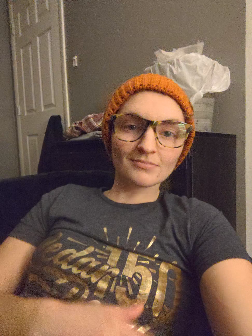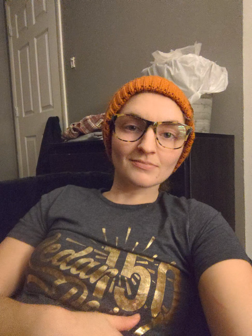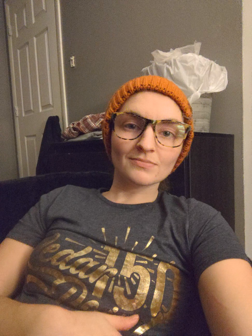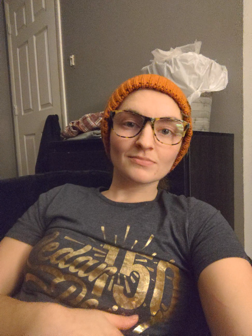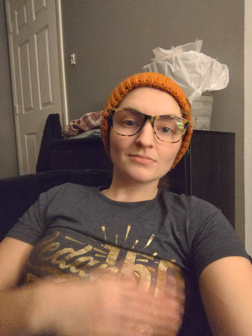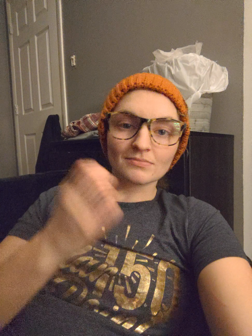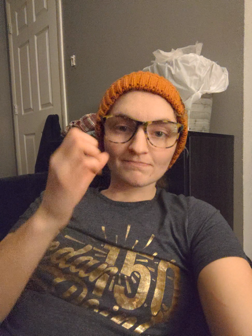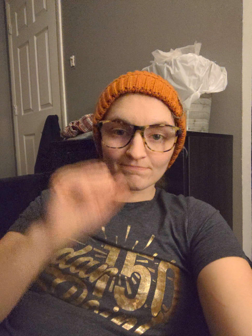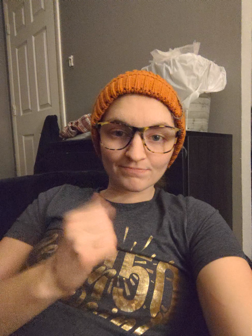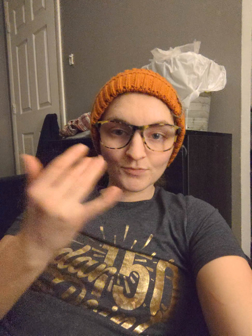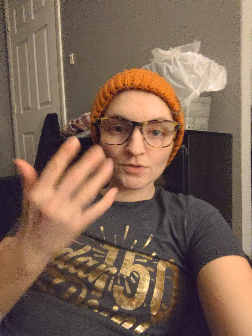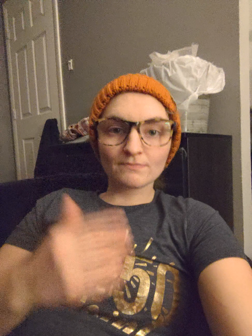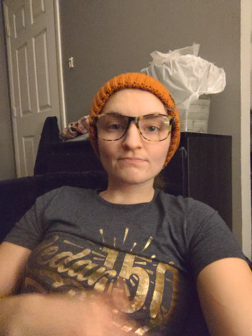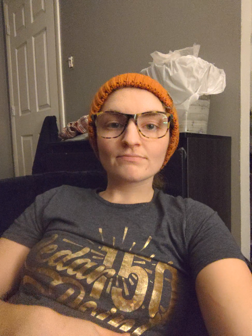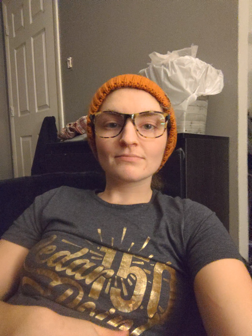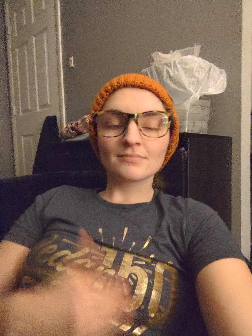mitten